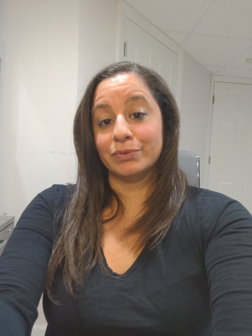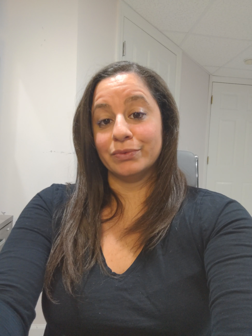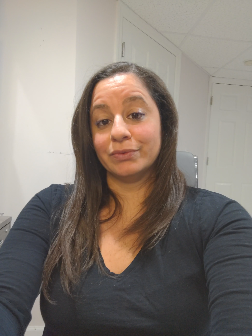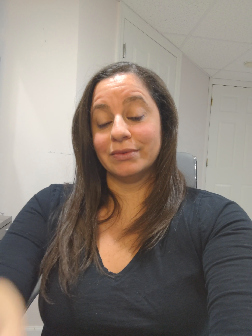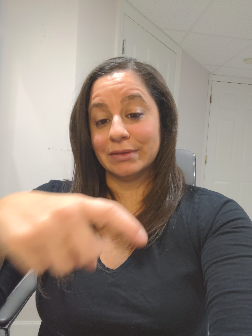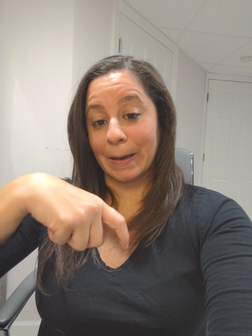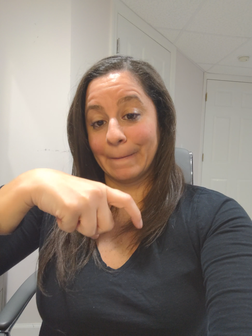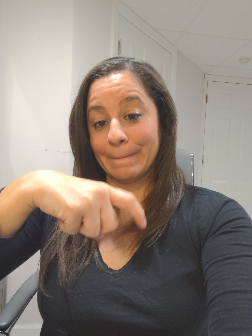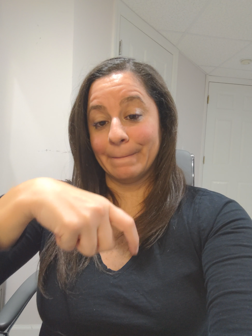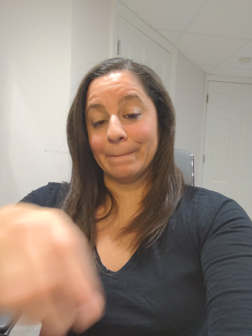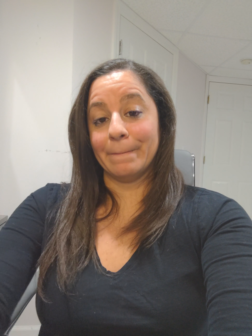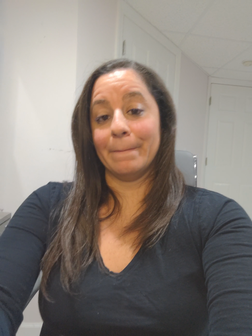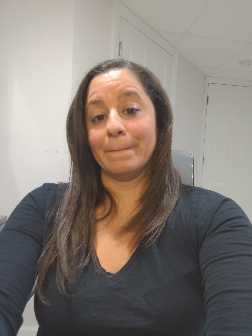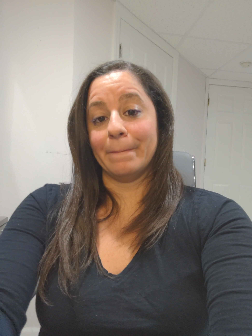time